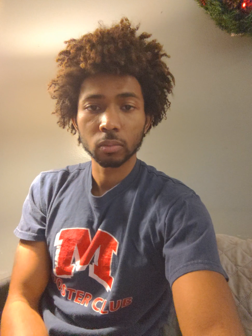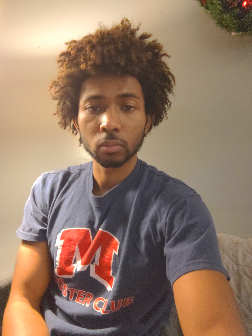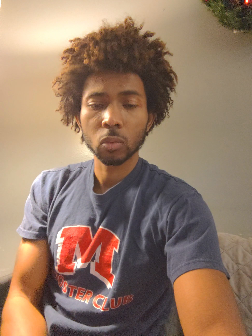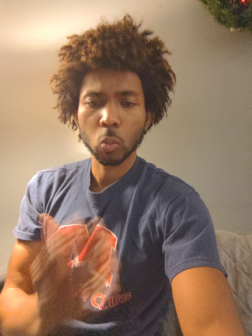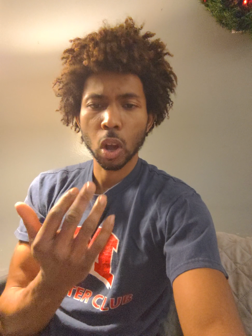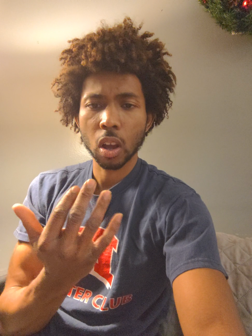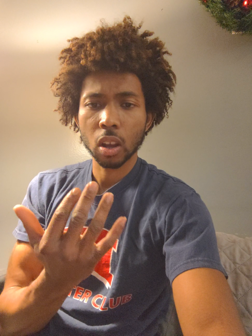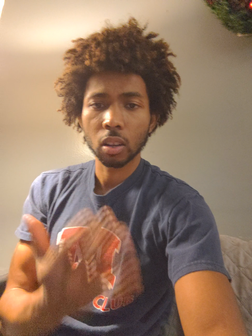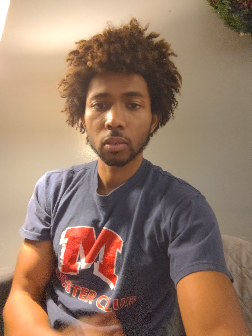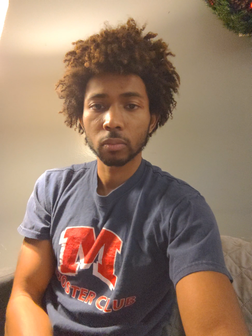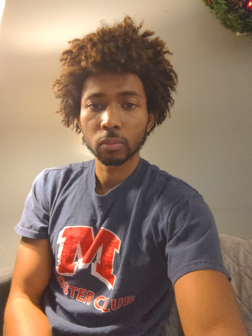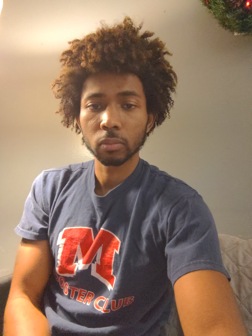wait